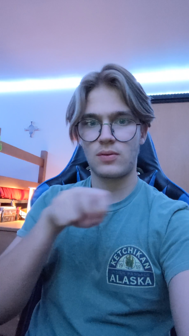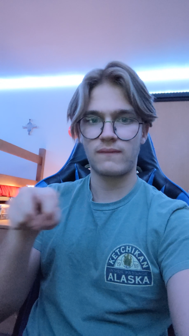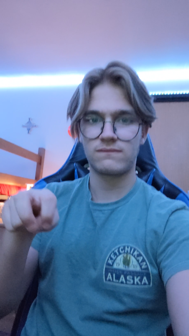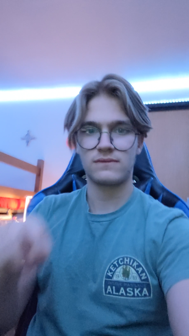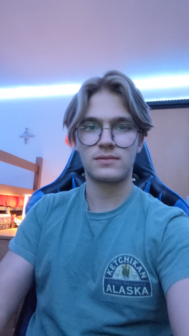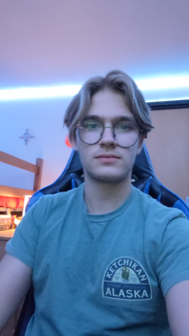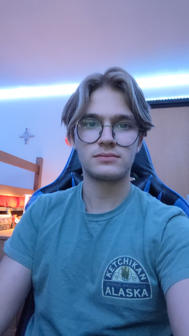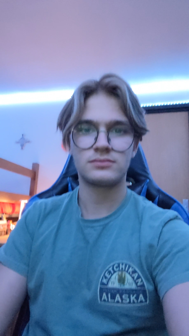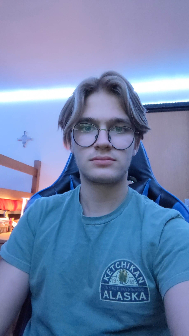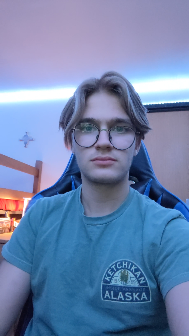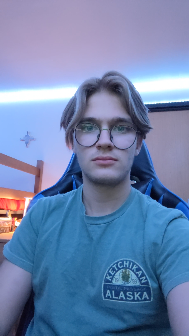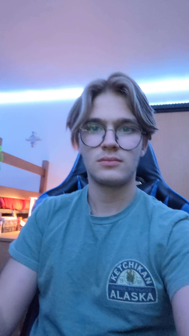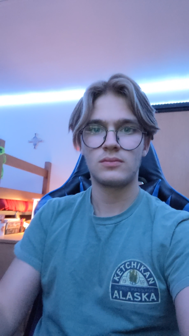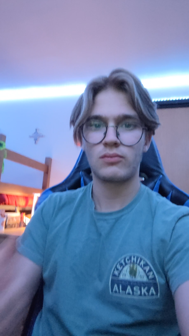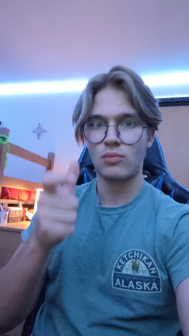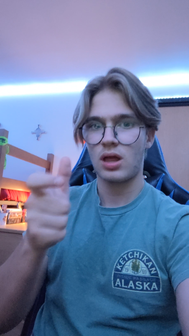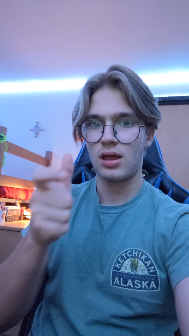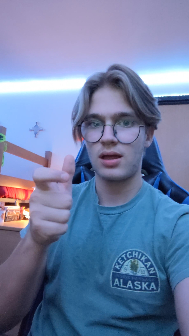run